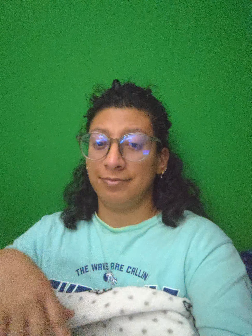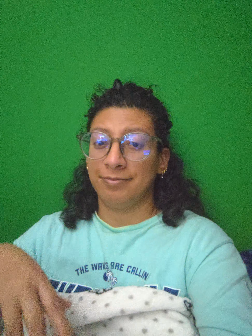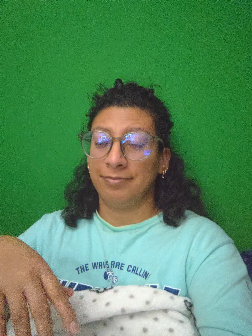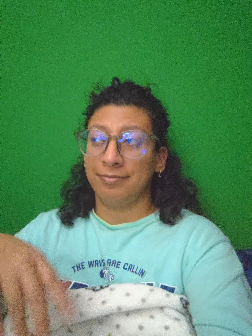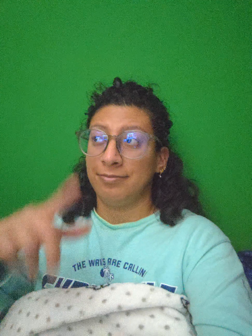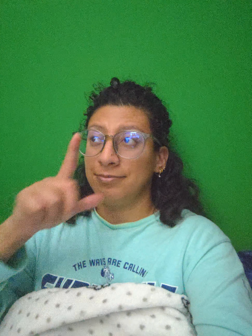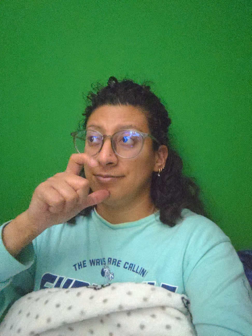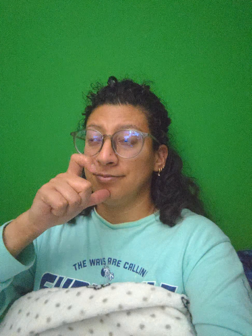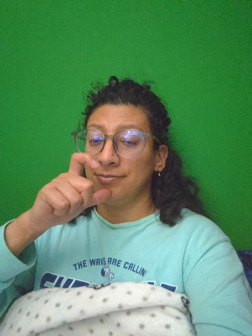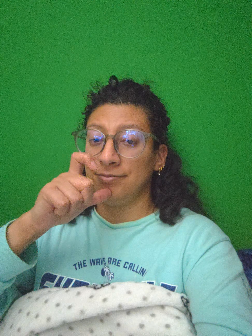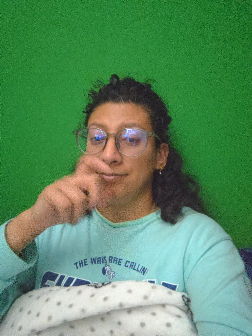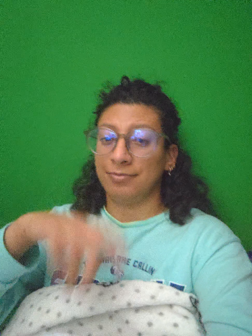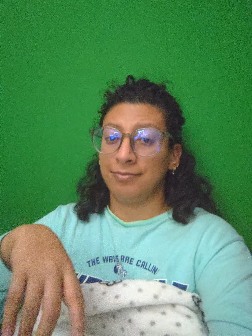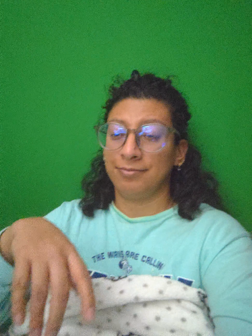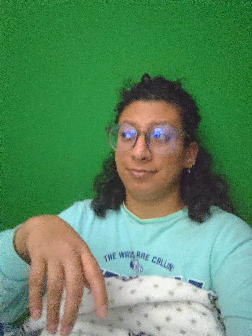who